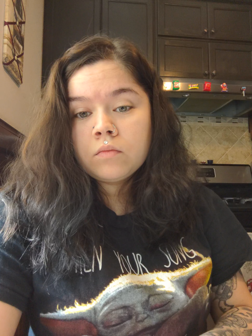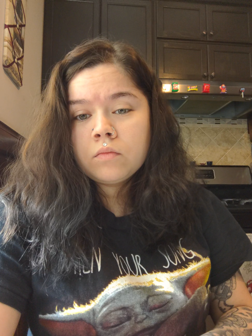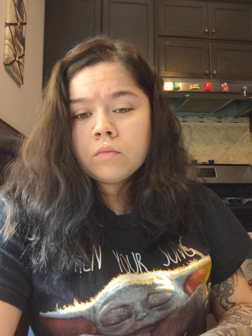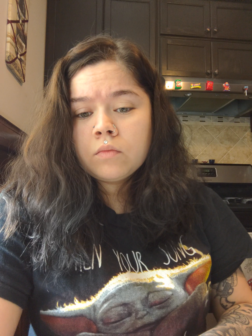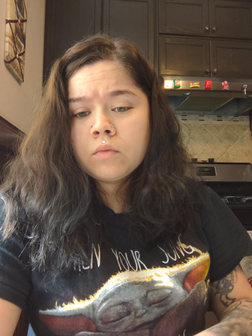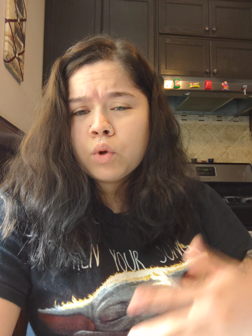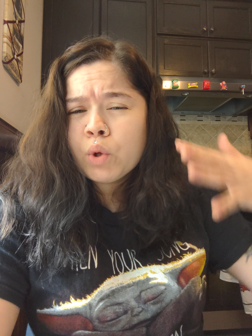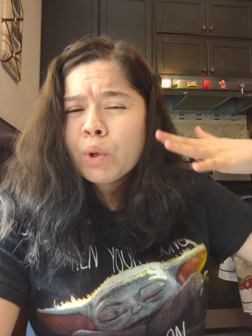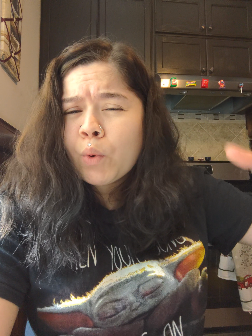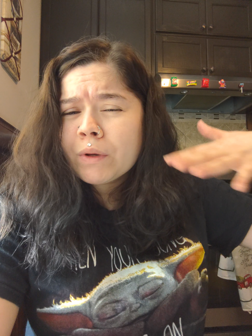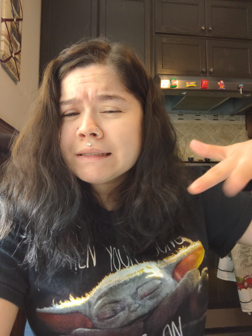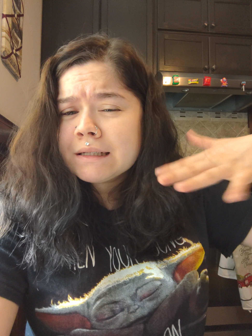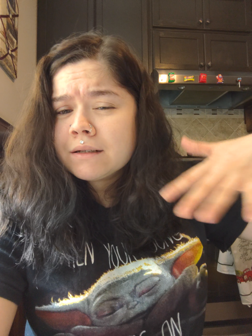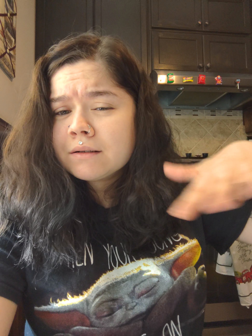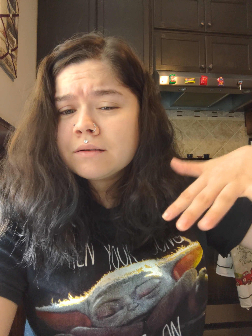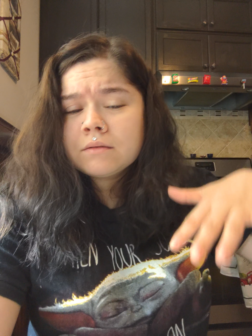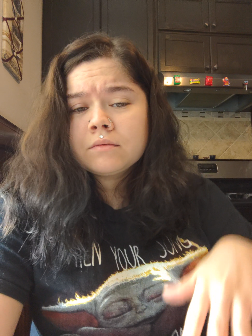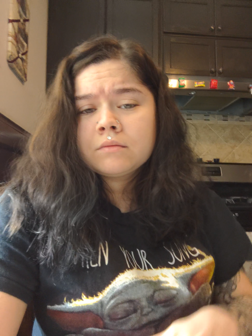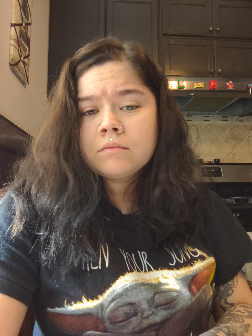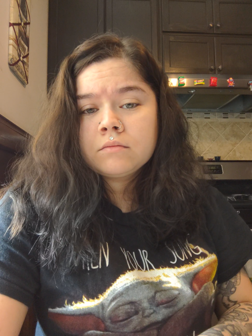noisy